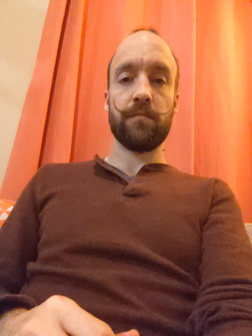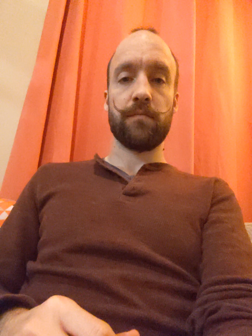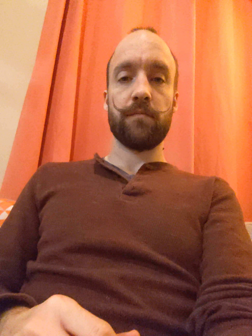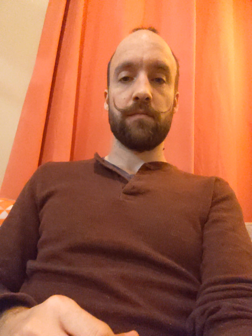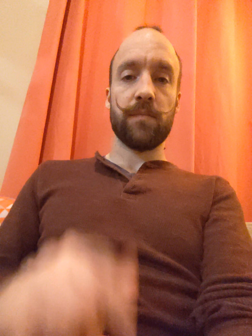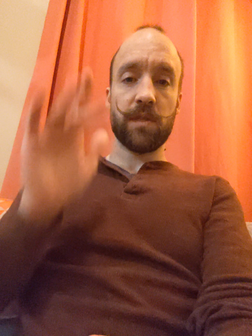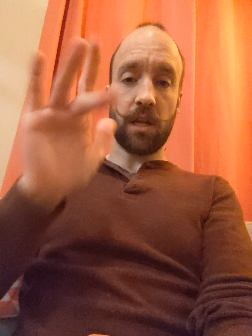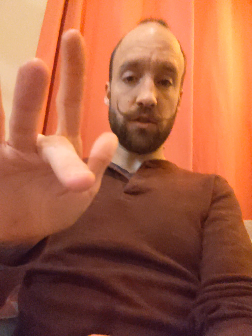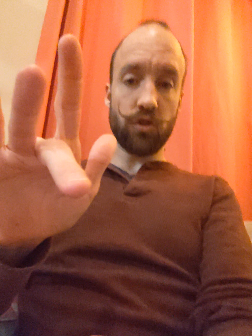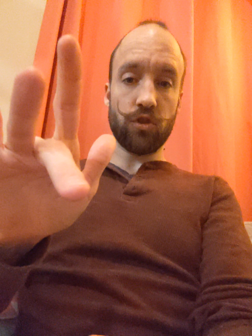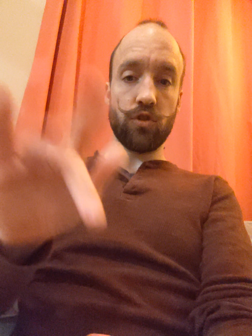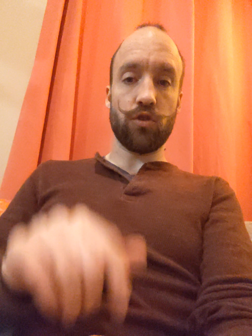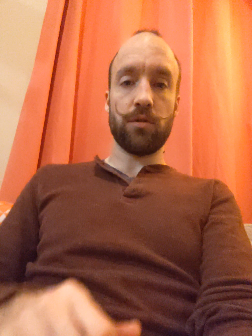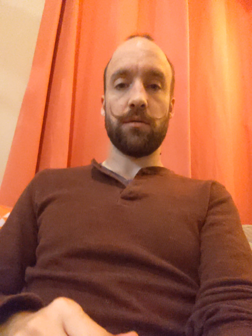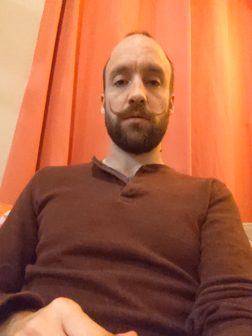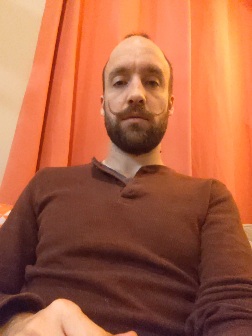touch